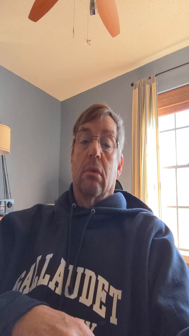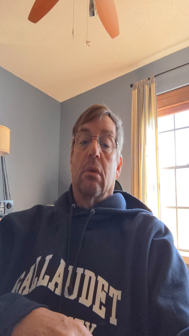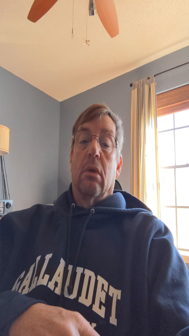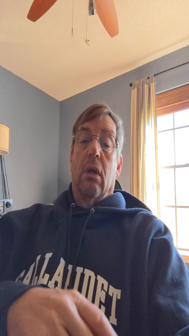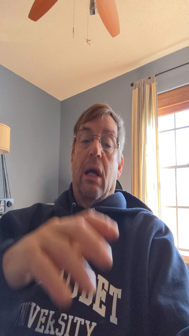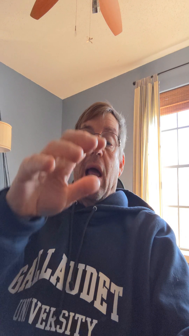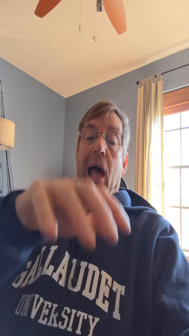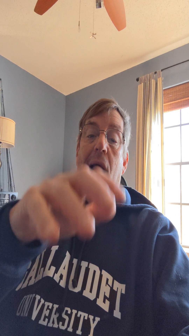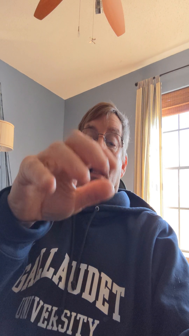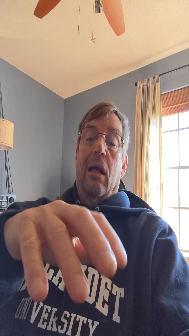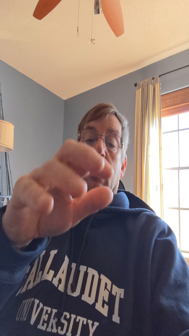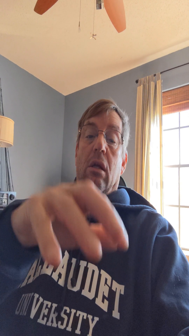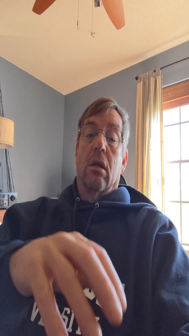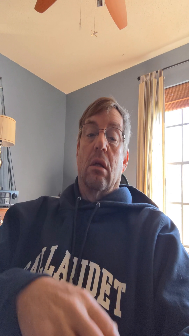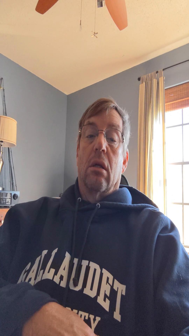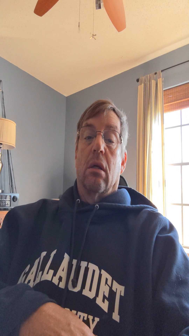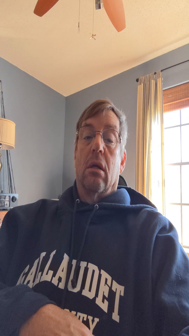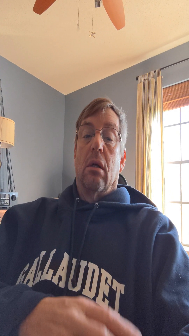alligator